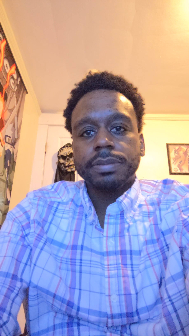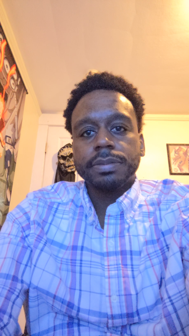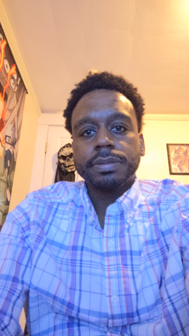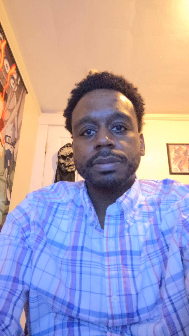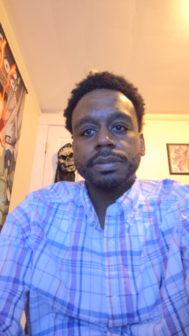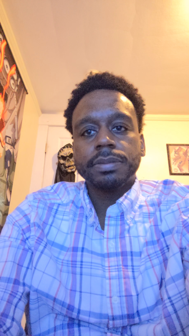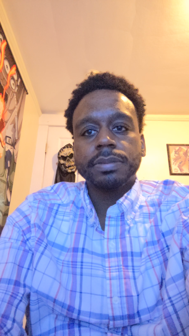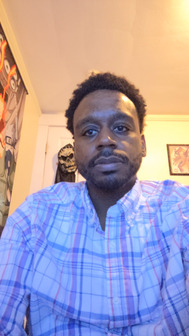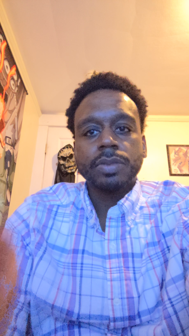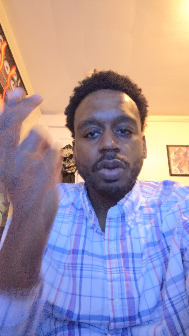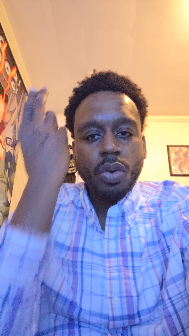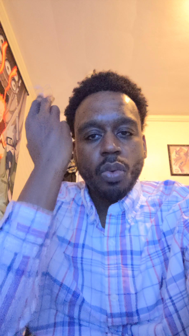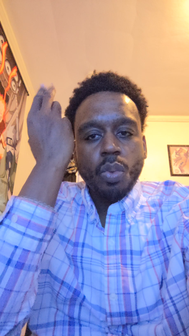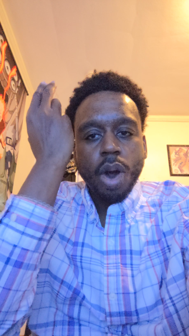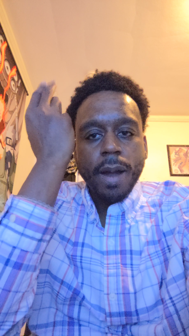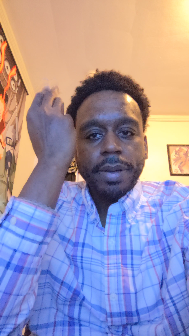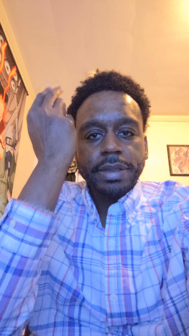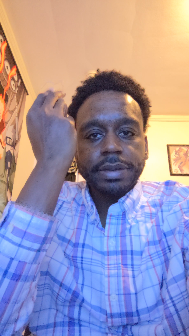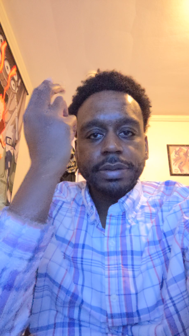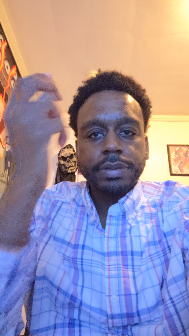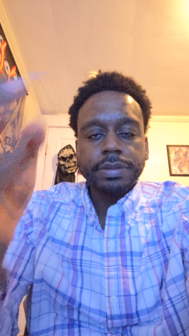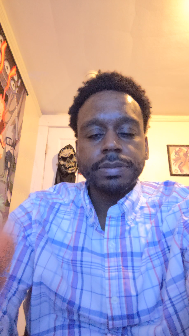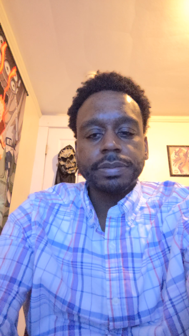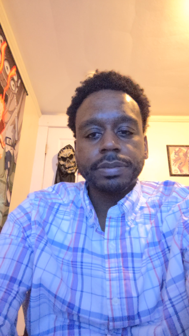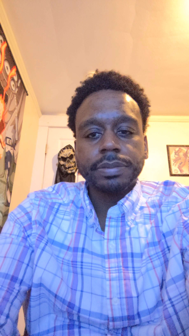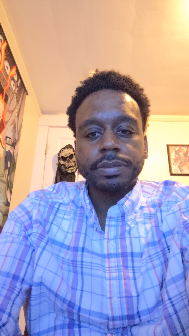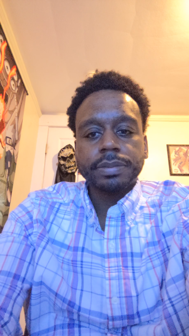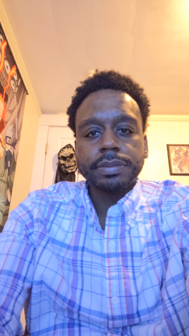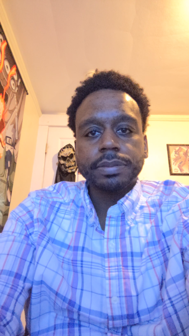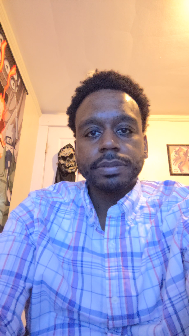rabbit